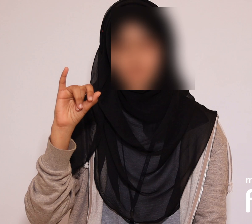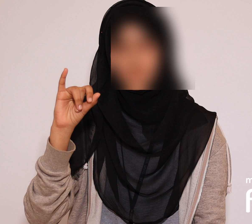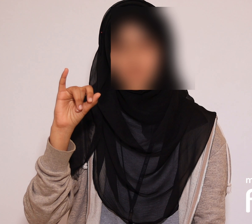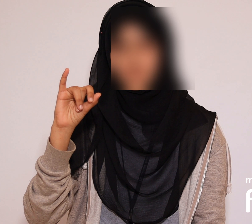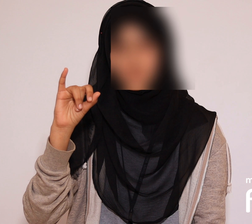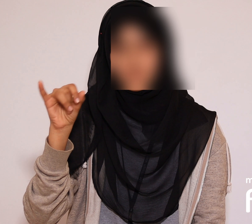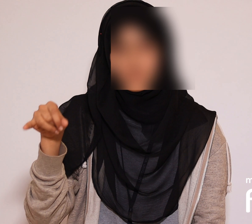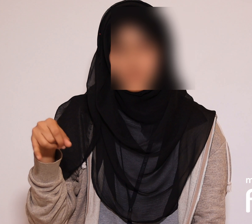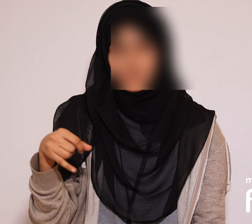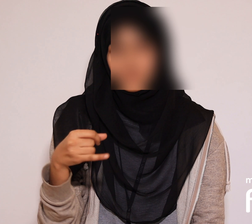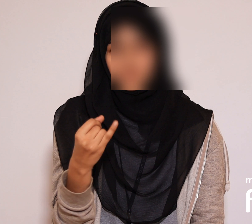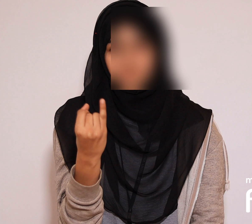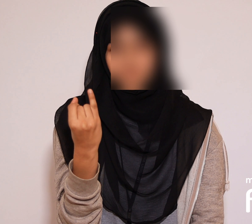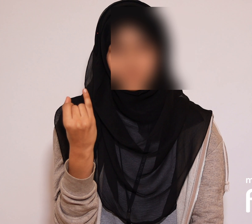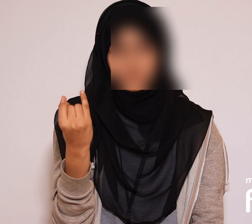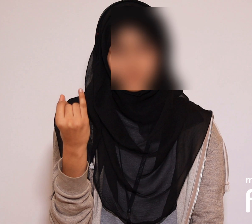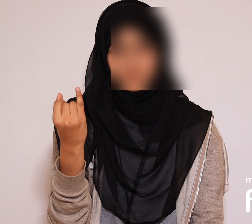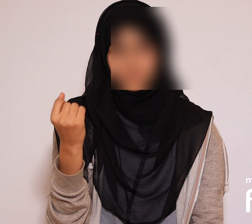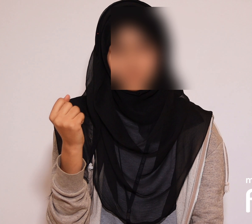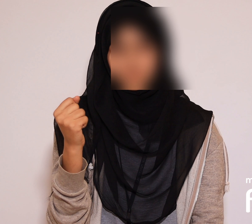ج